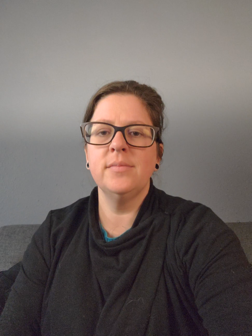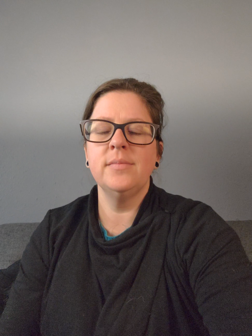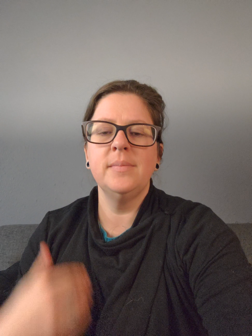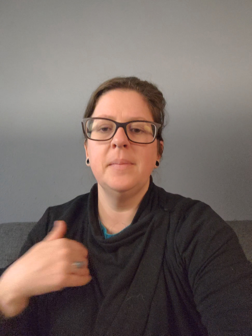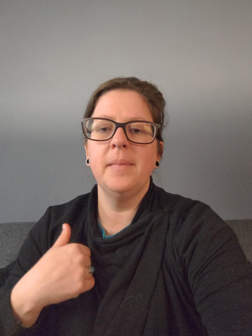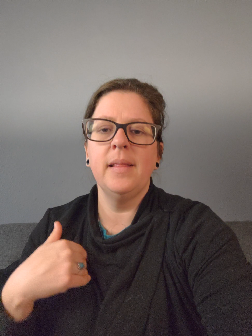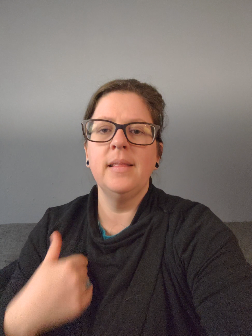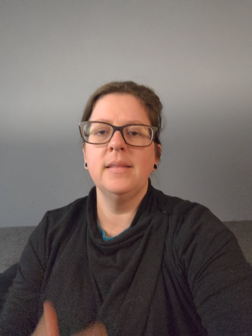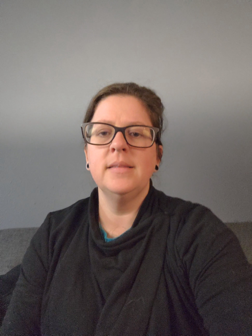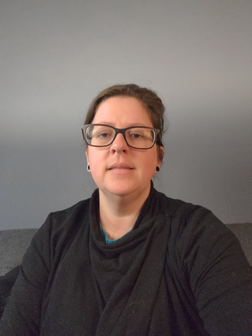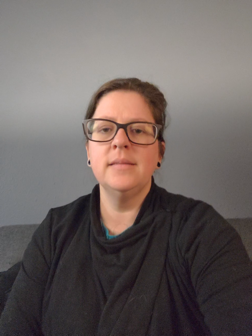animal